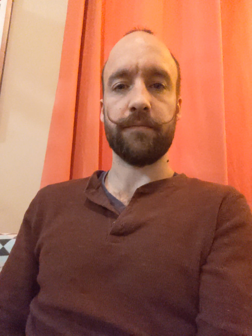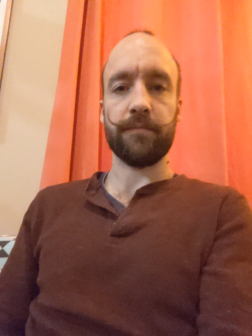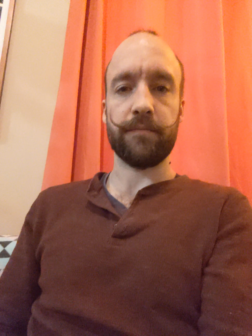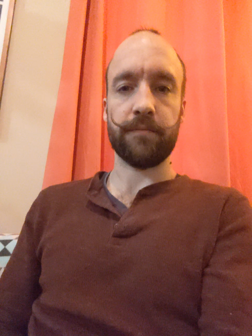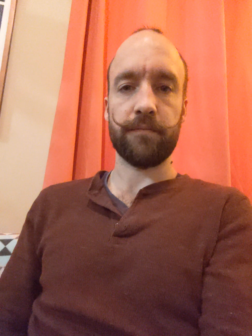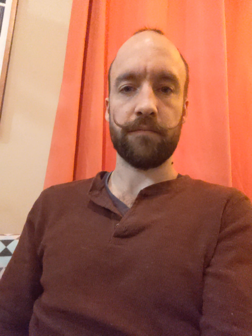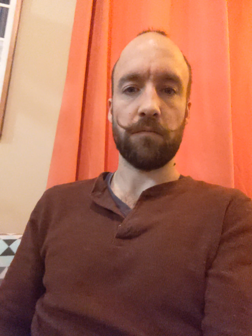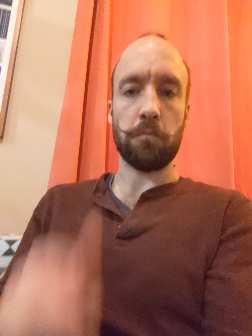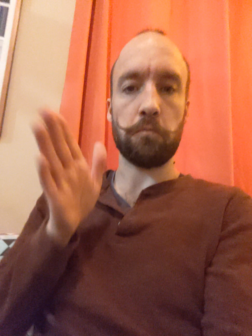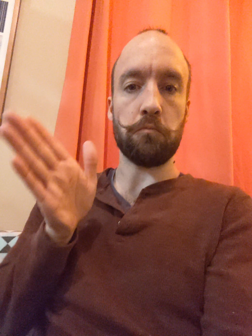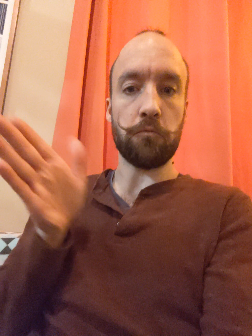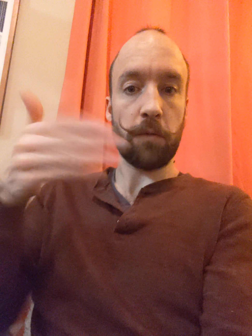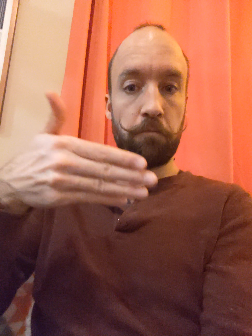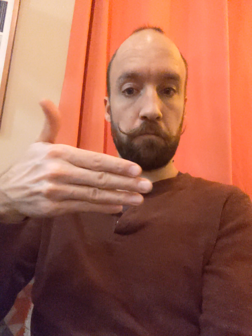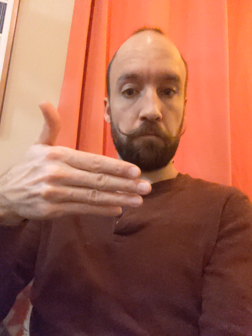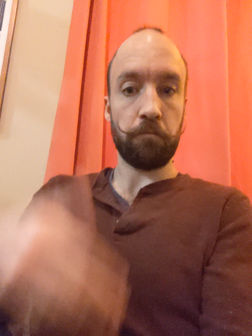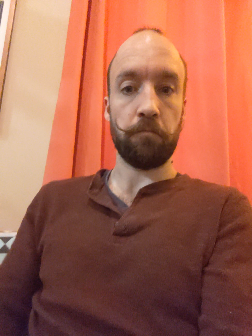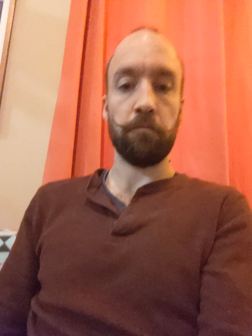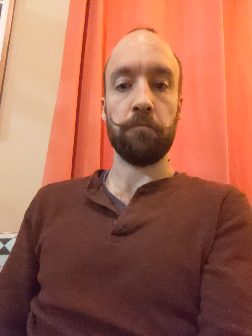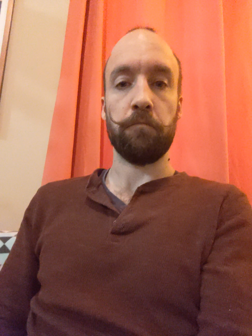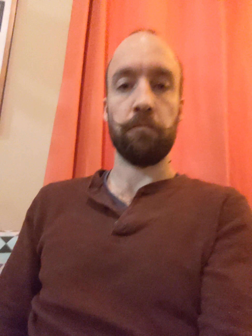room